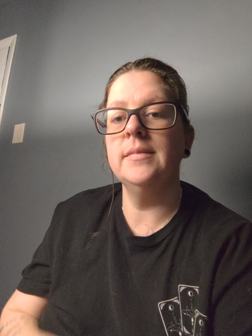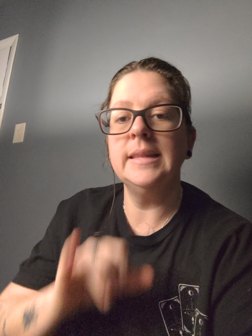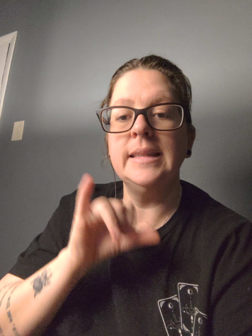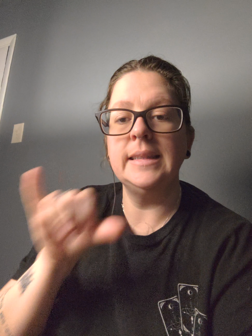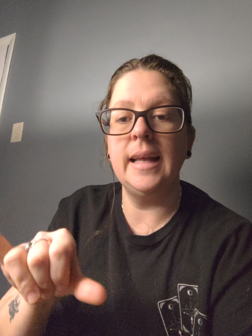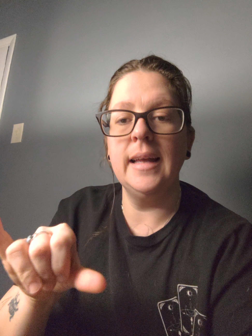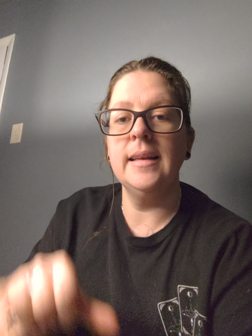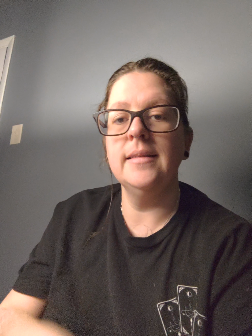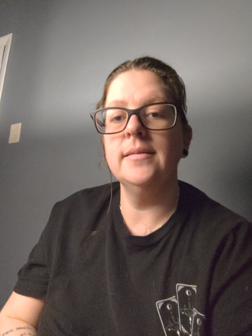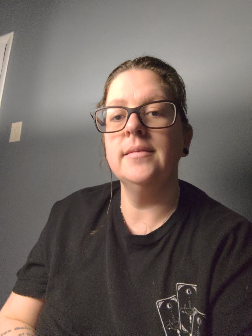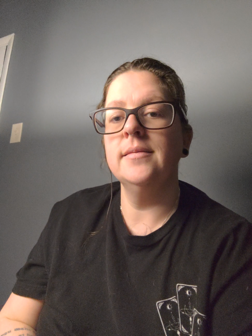stay